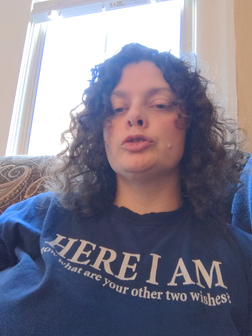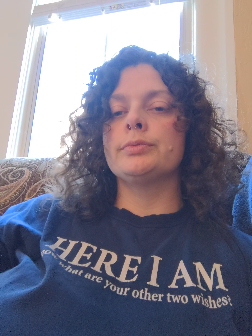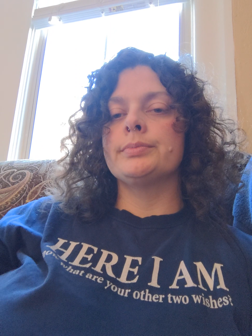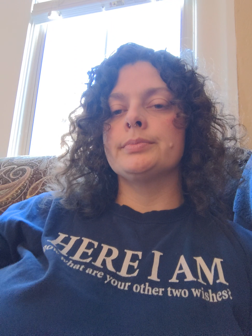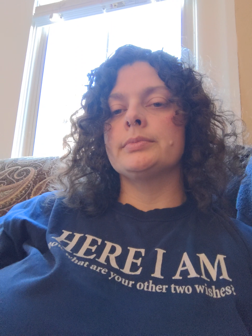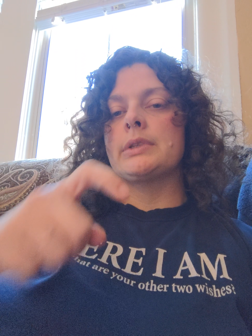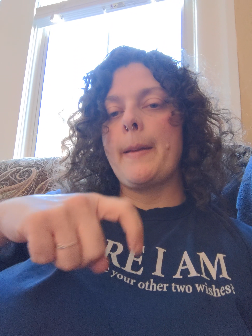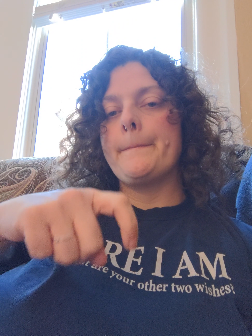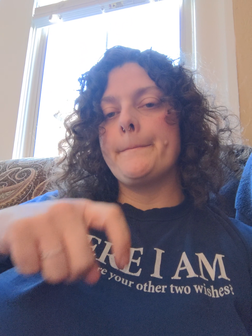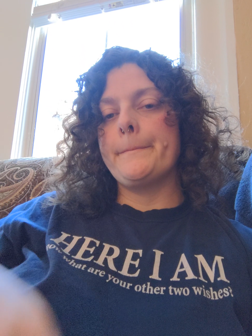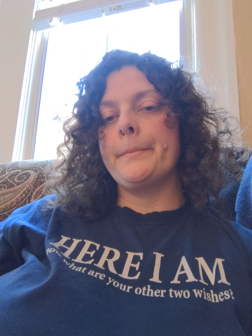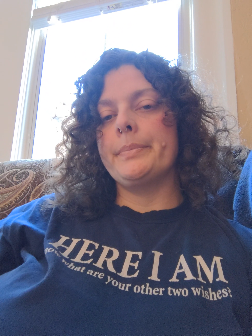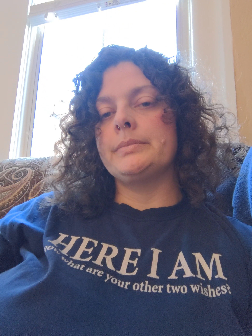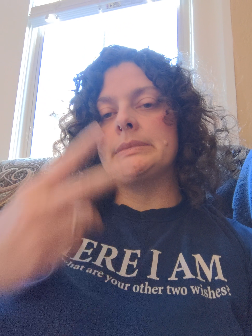time